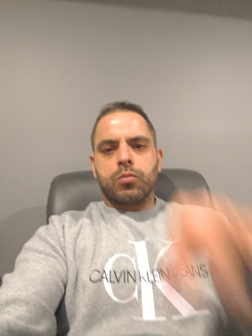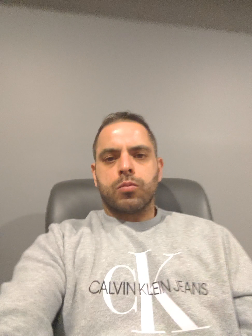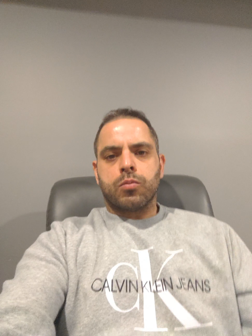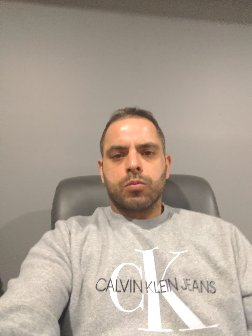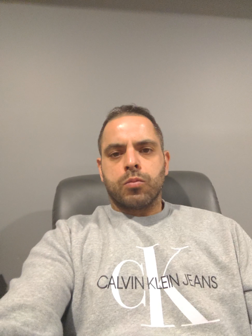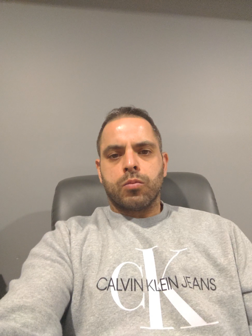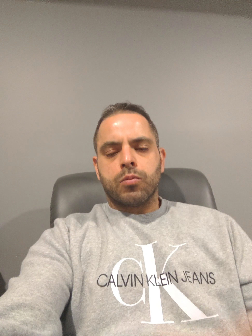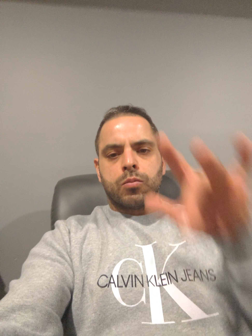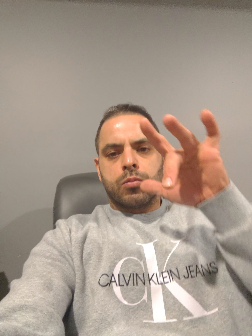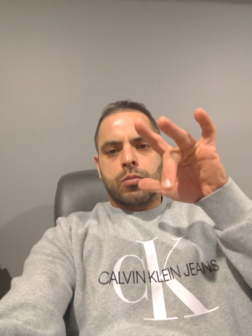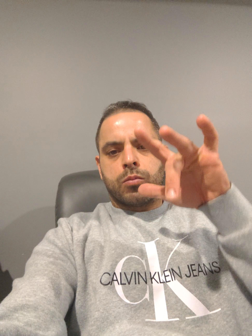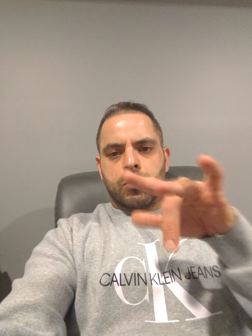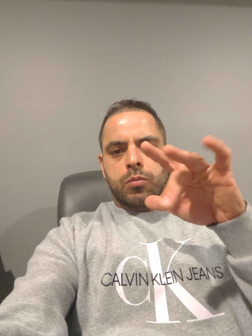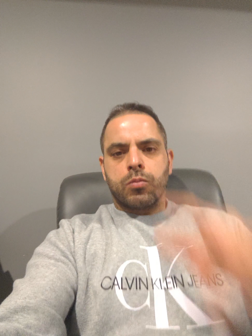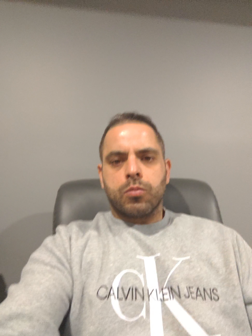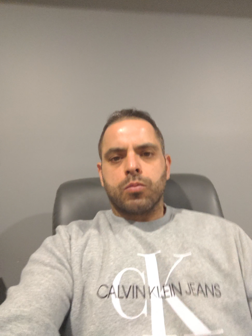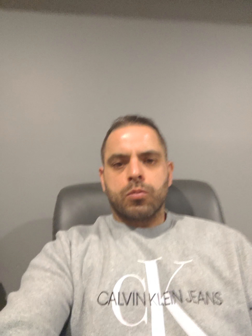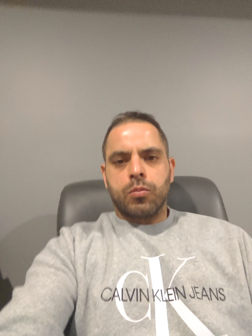touch